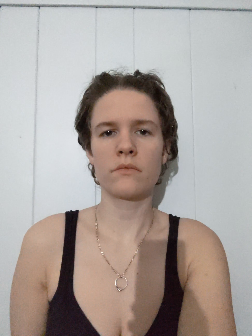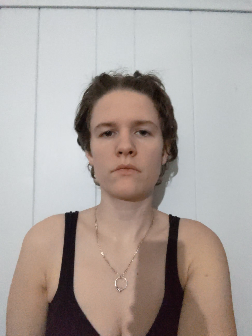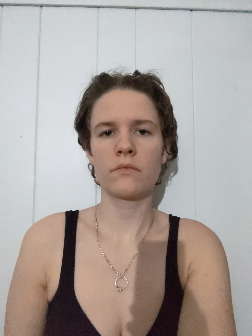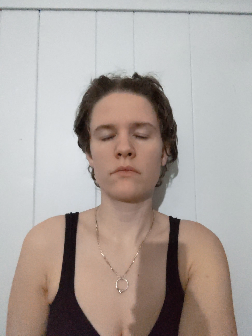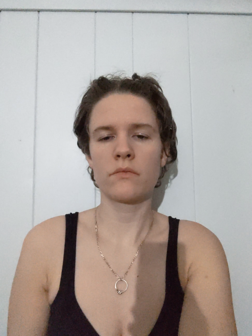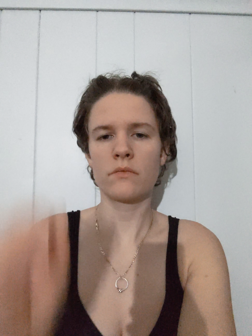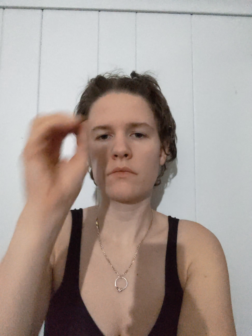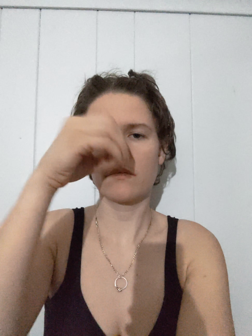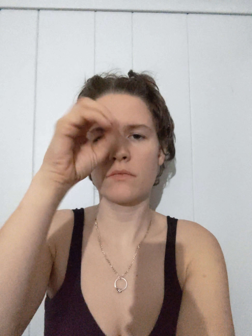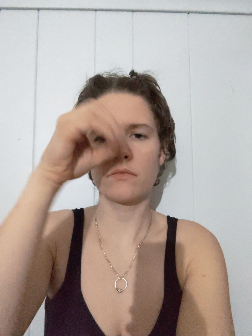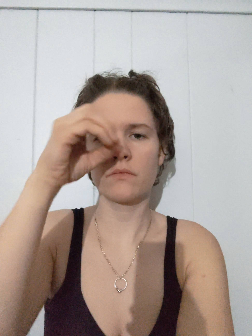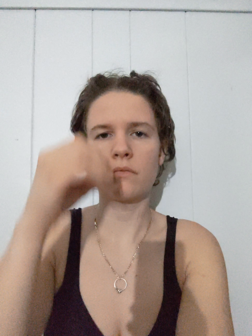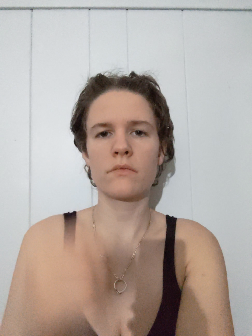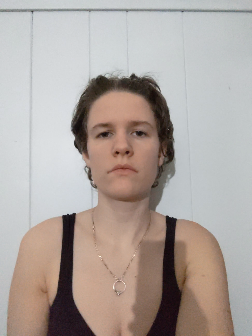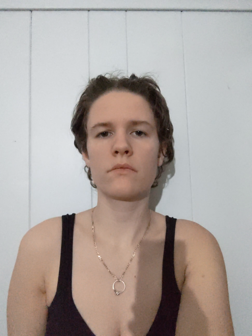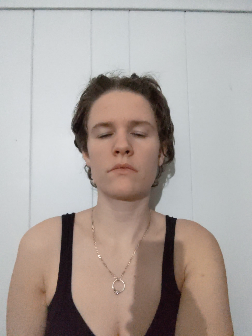owl